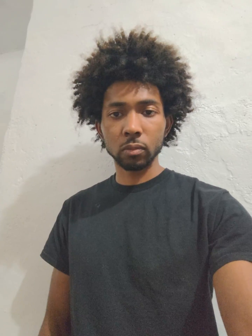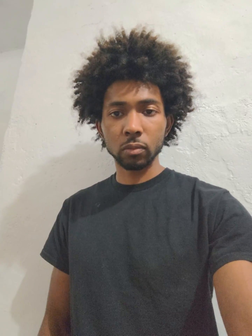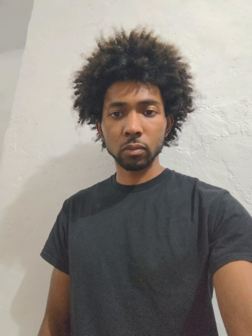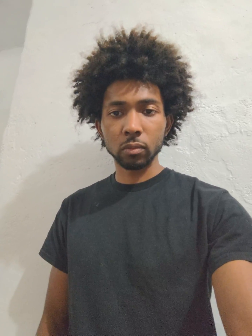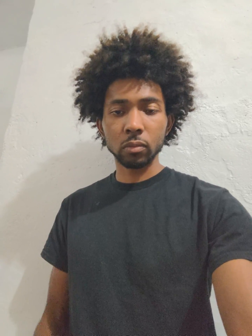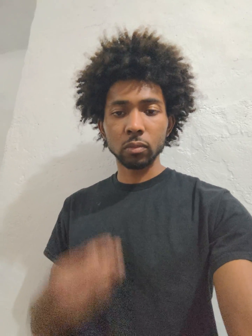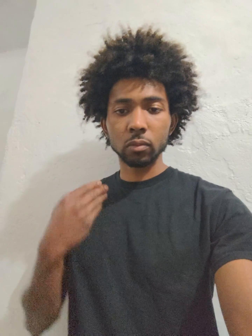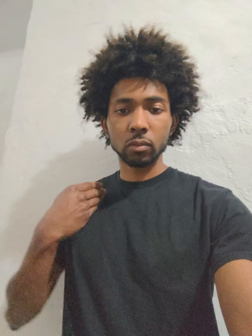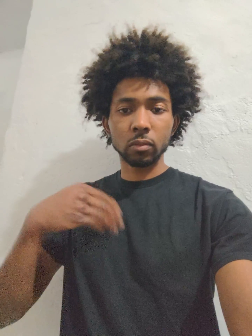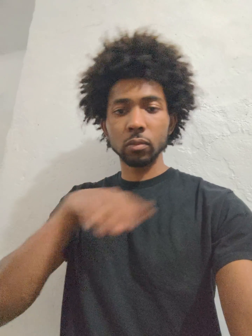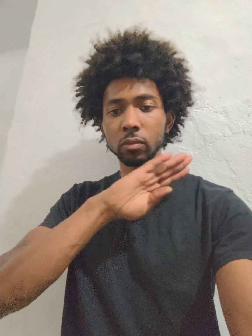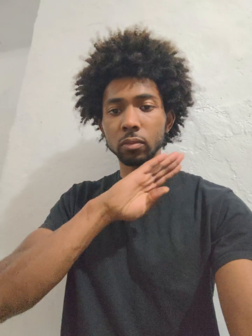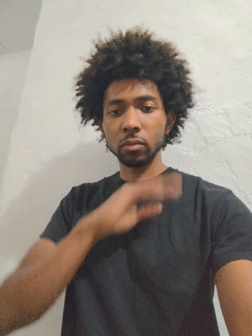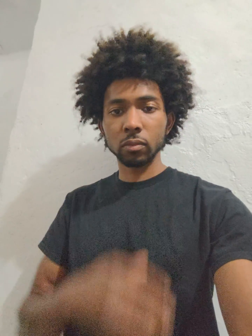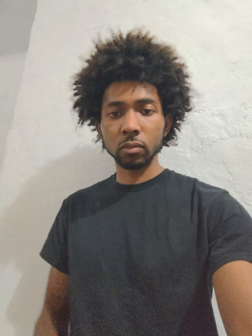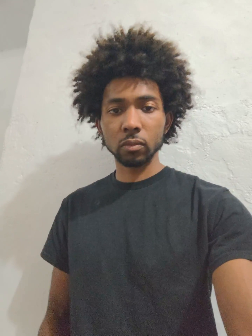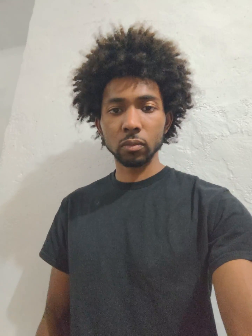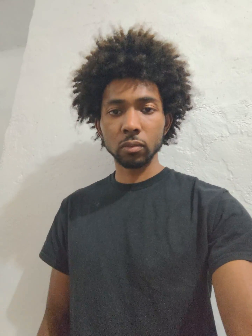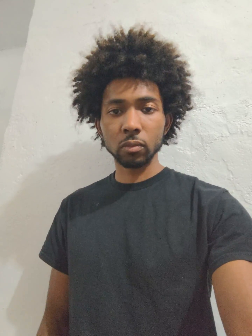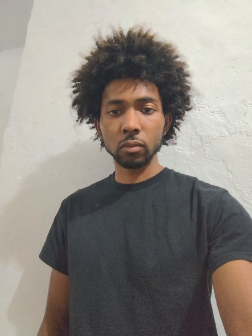scarf